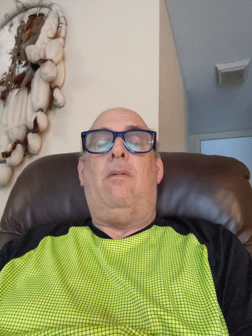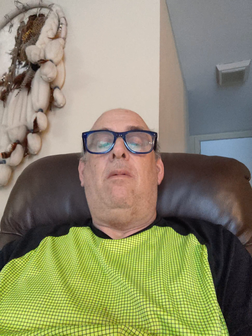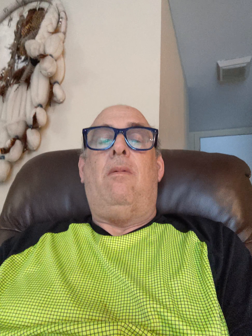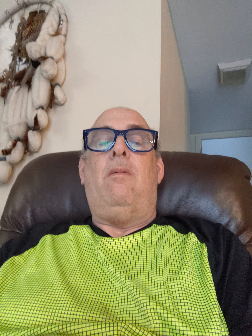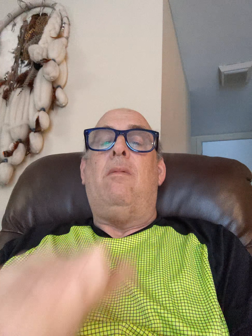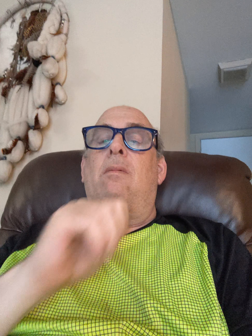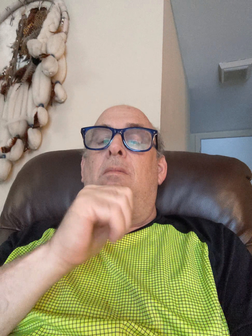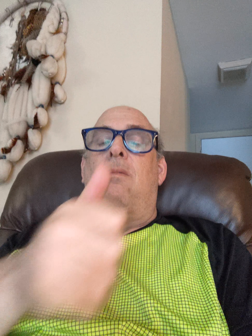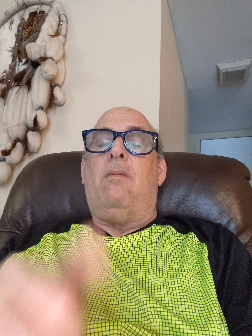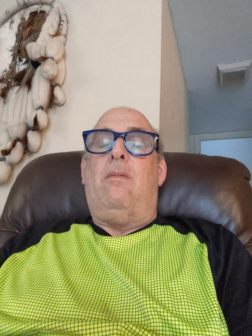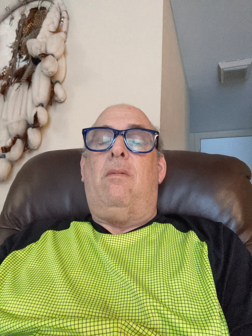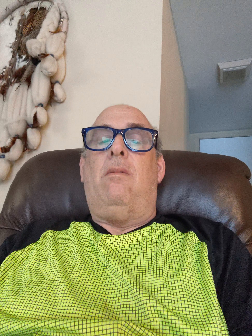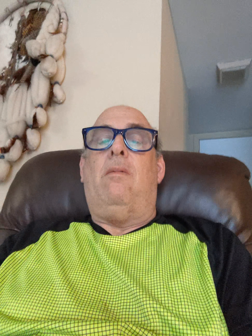not